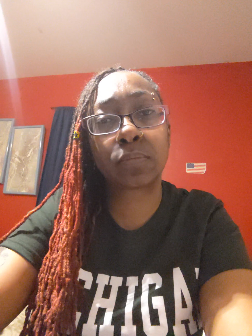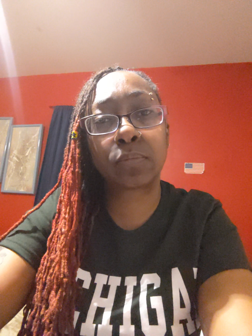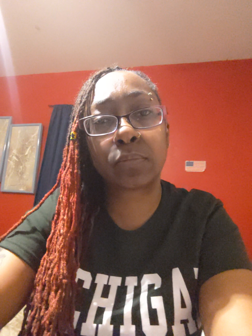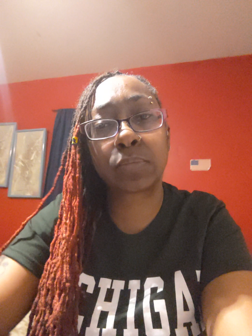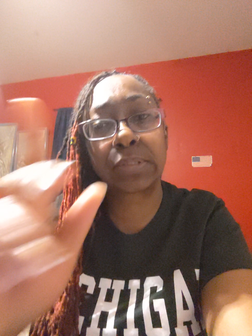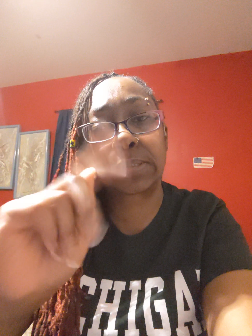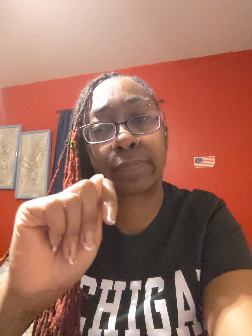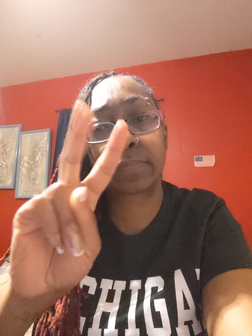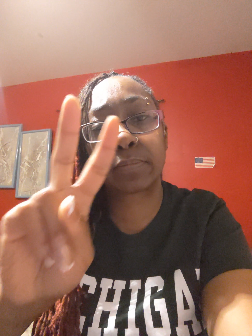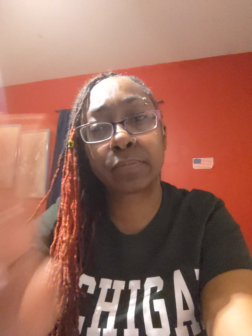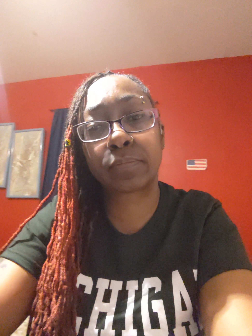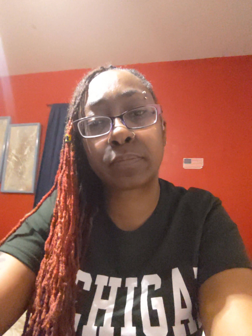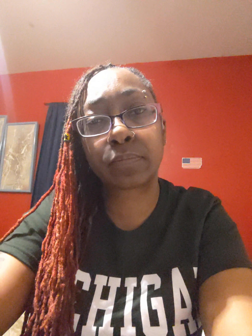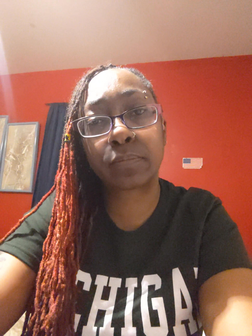TV